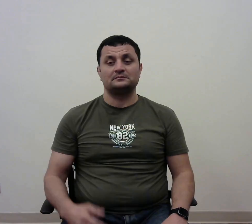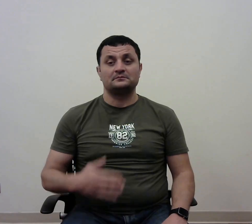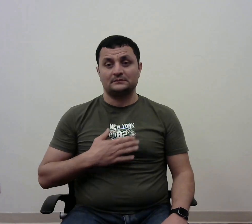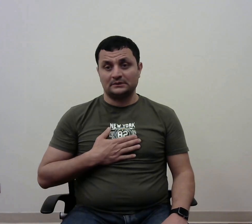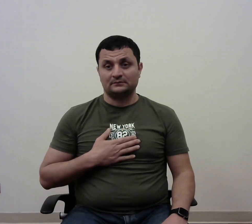mən